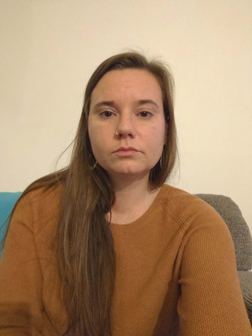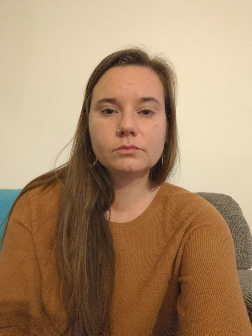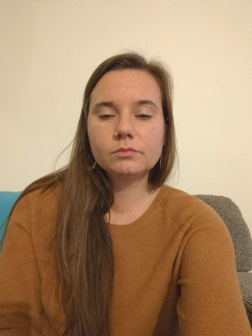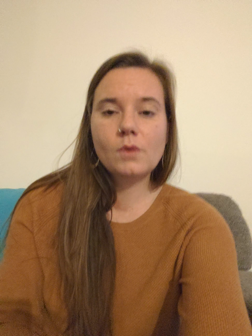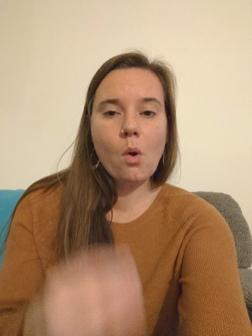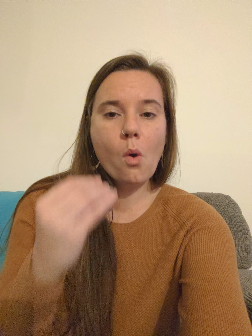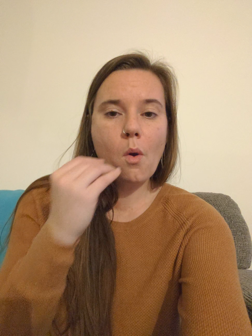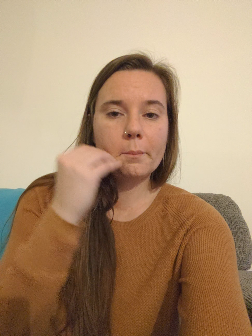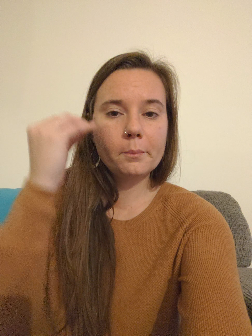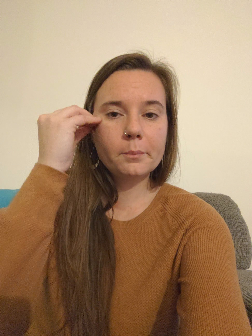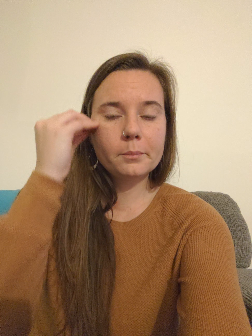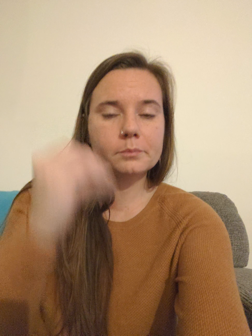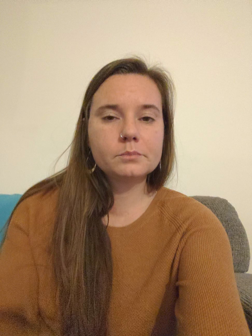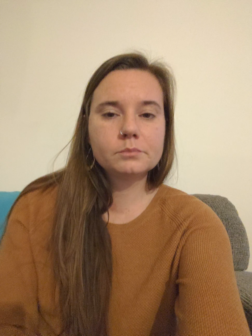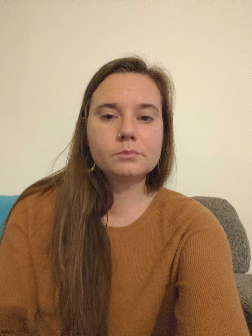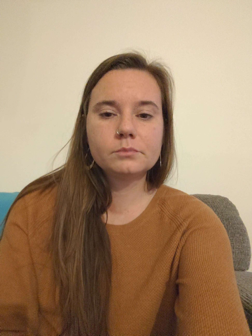home